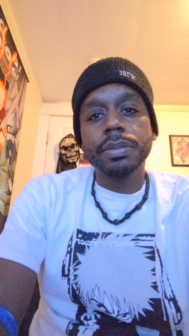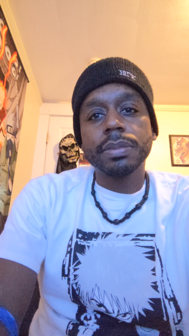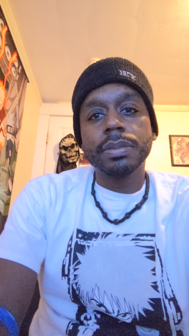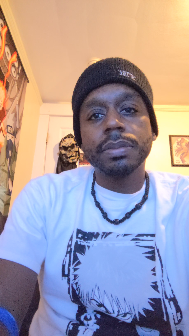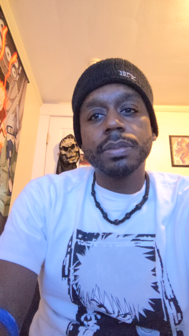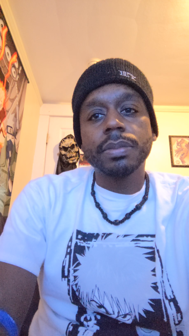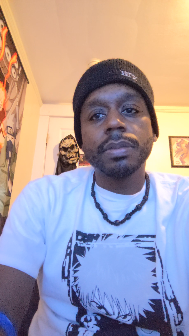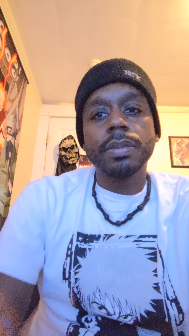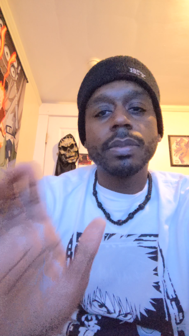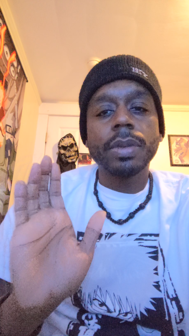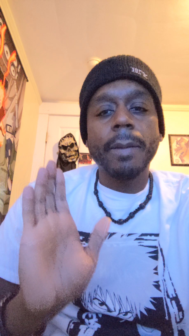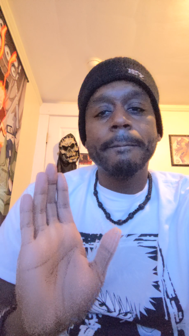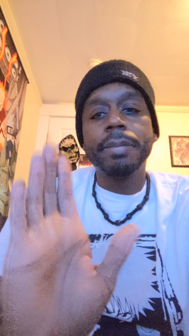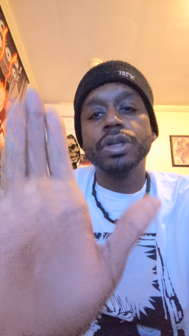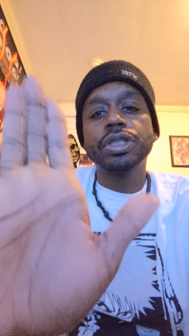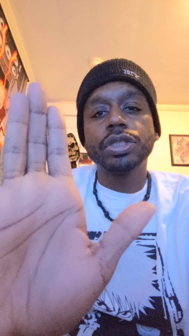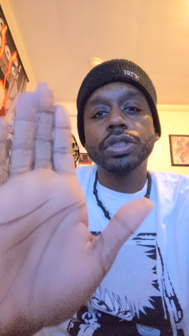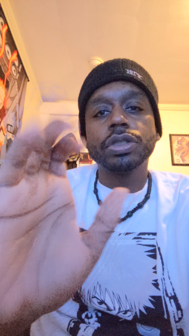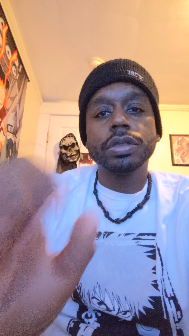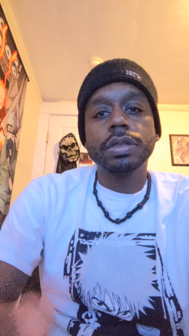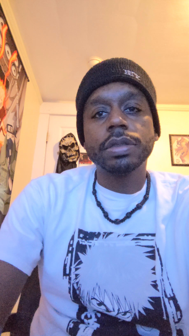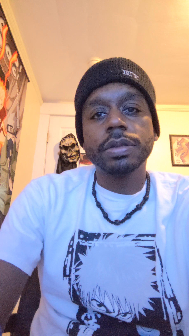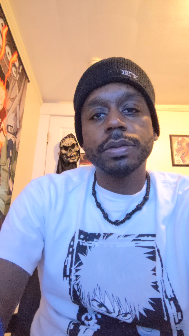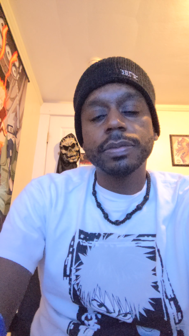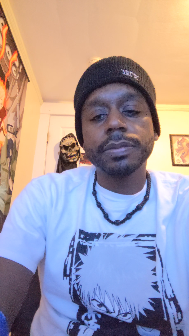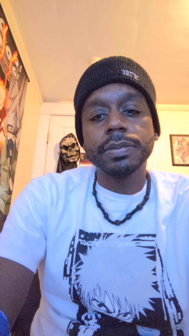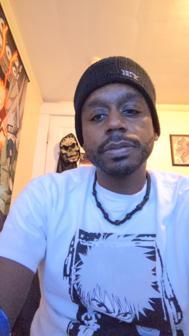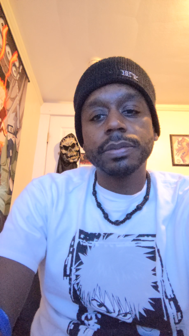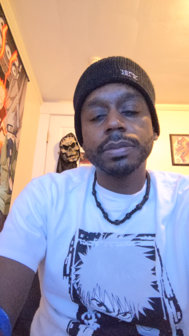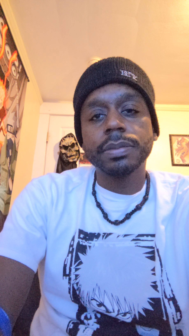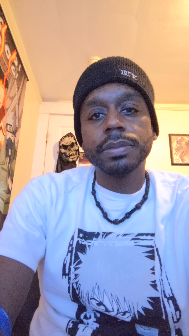push